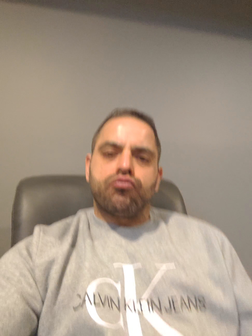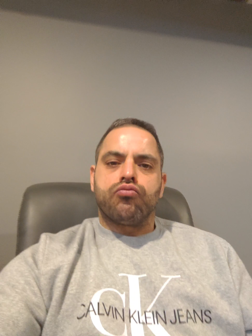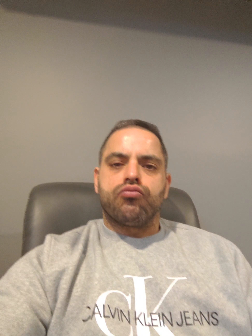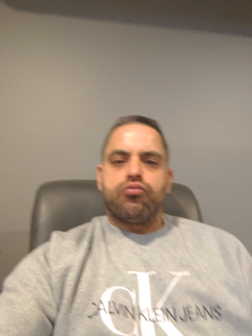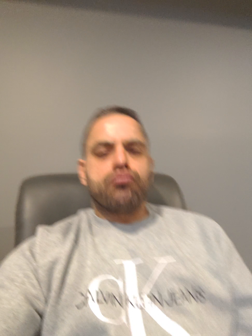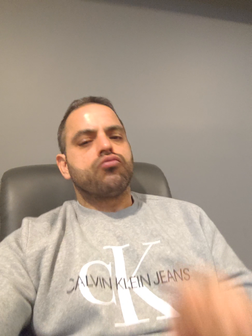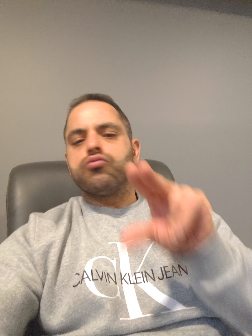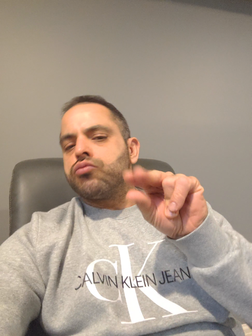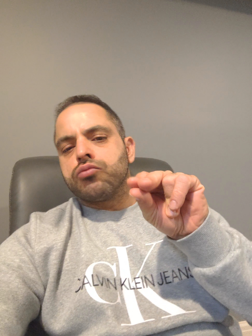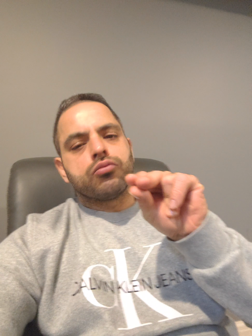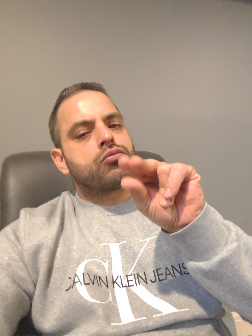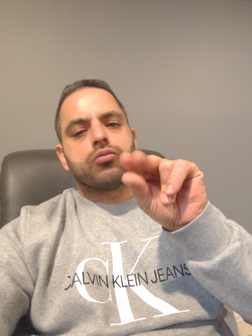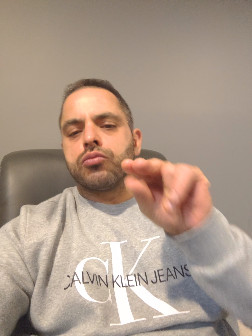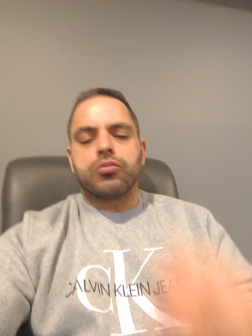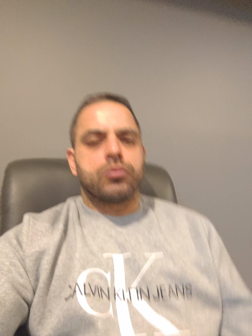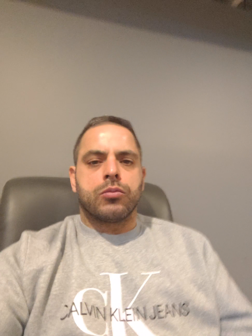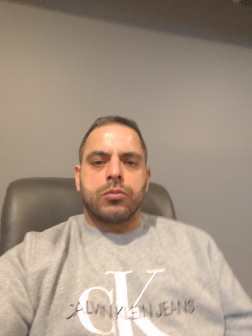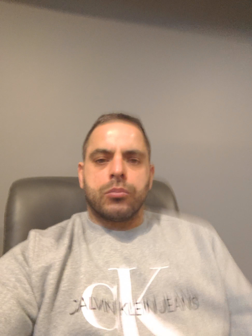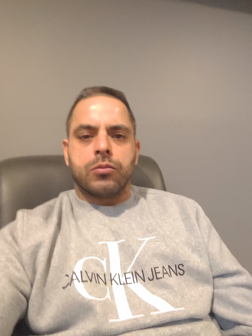no